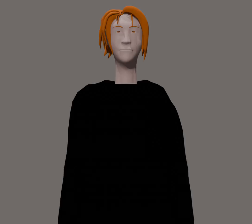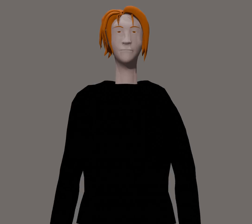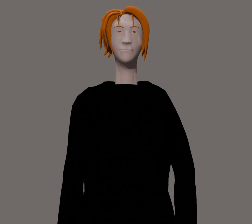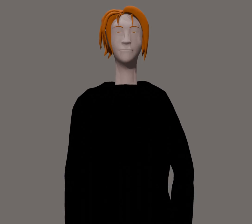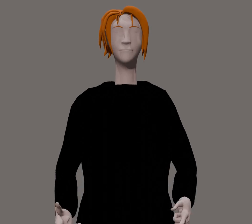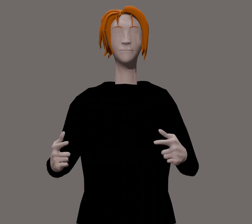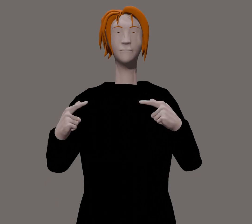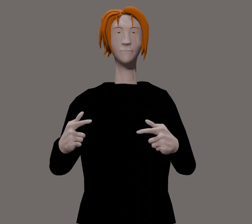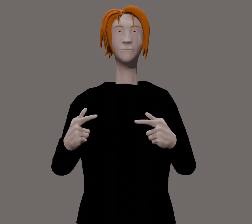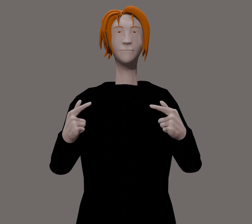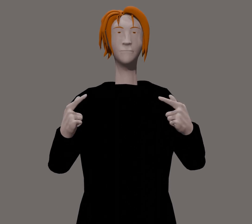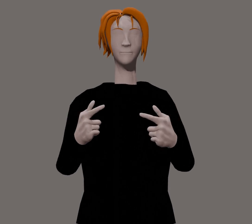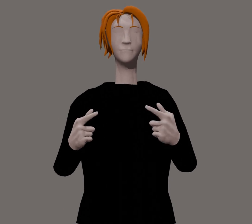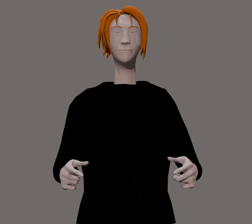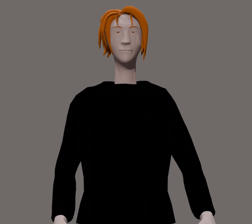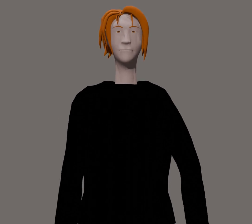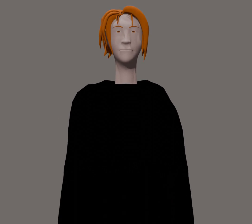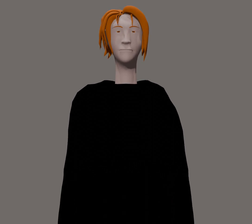Cocky